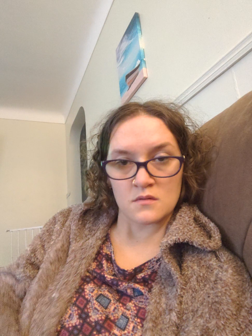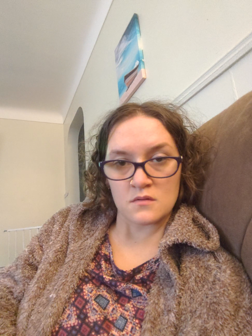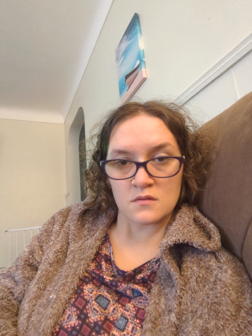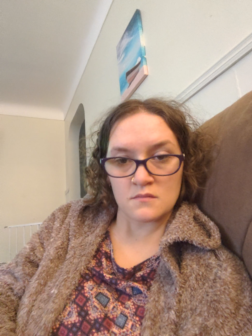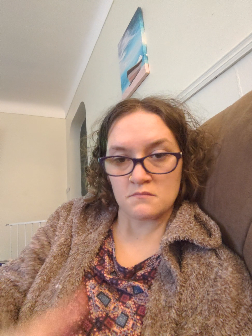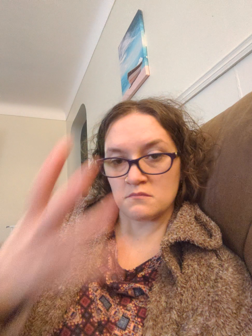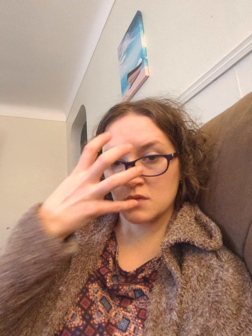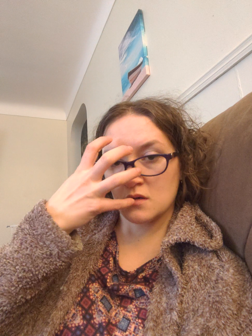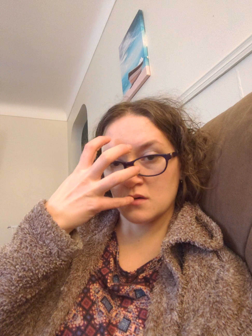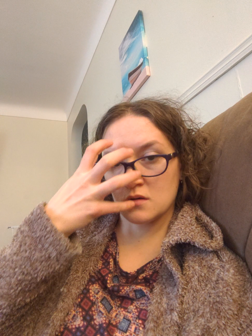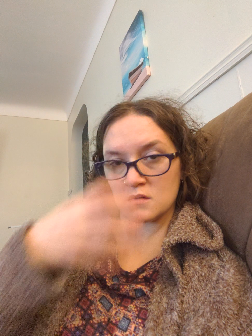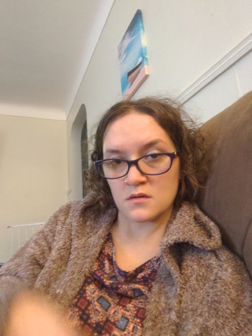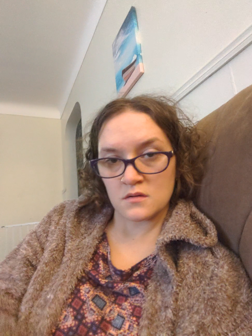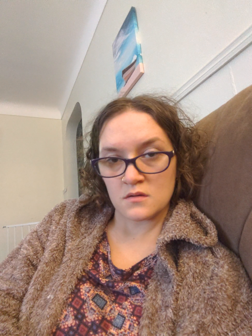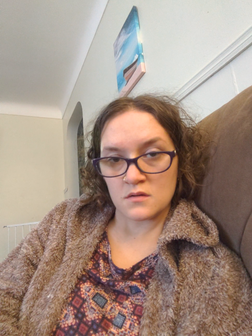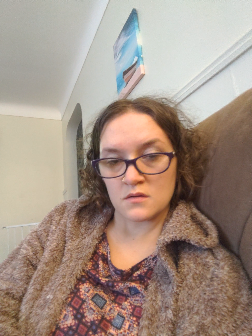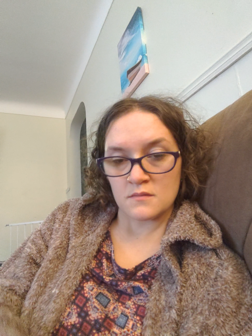mad